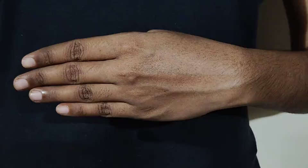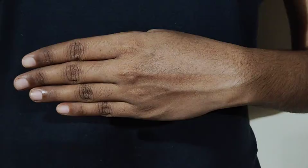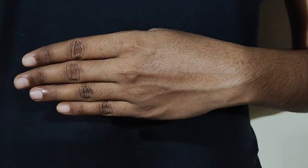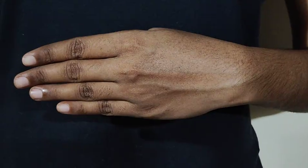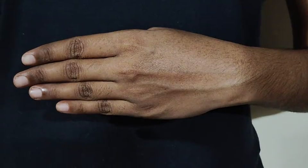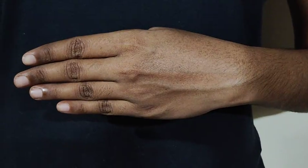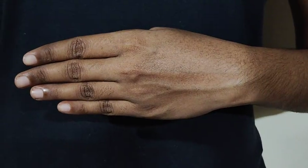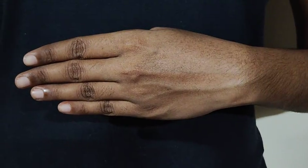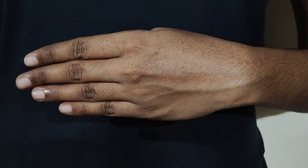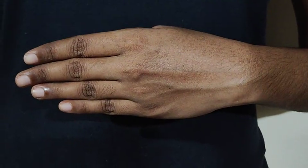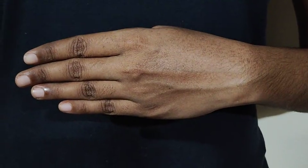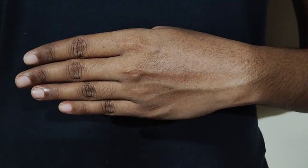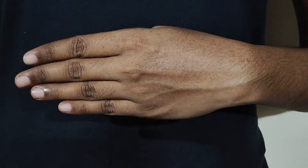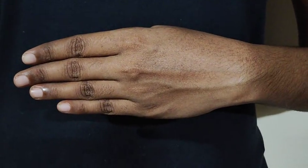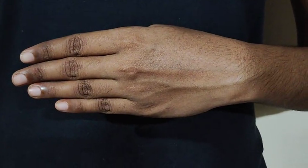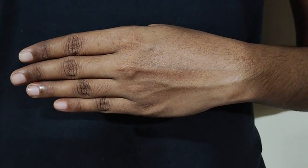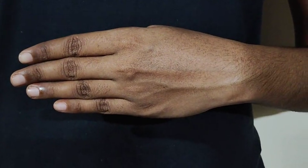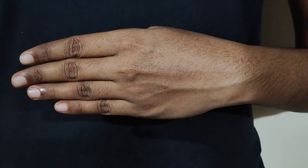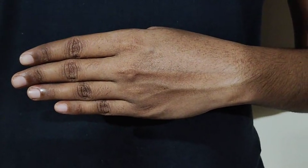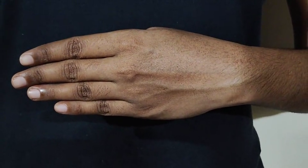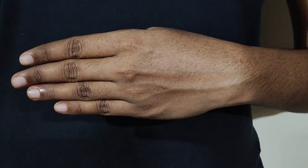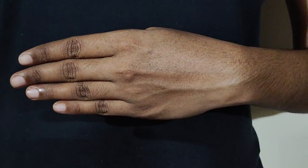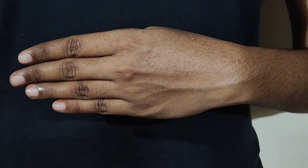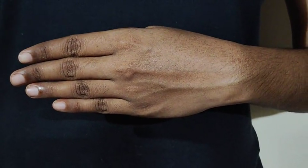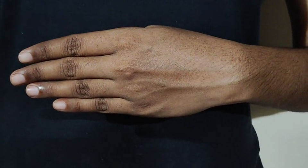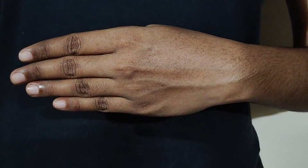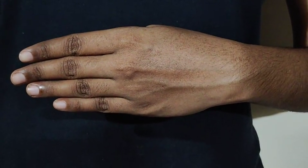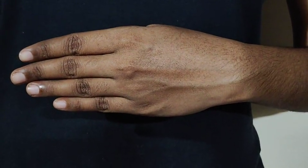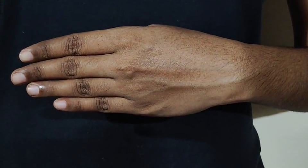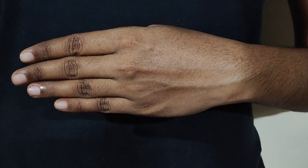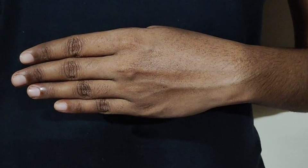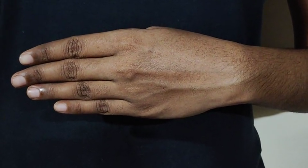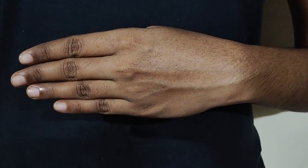അ